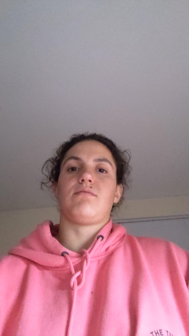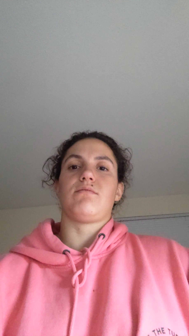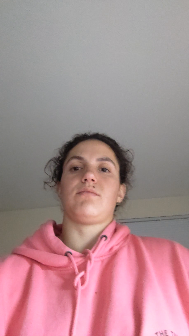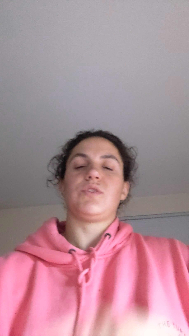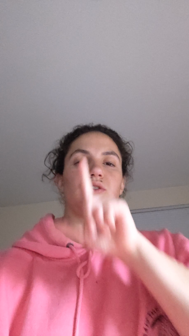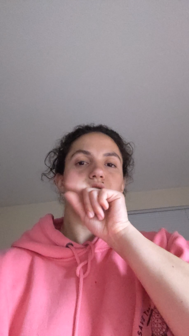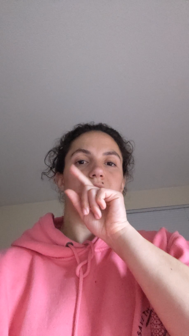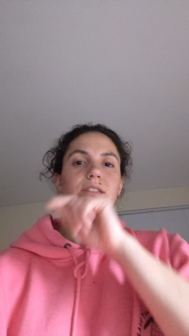chicken